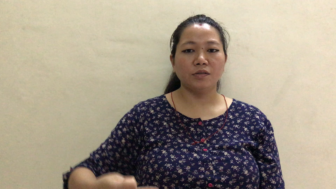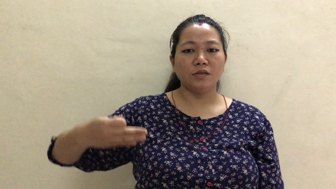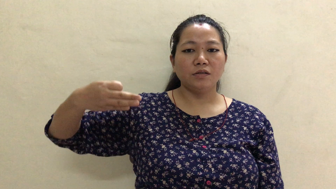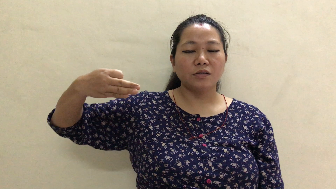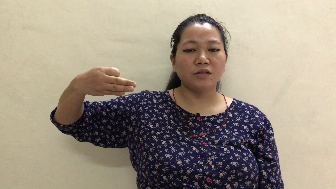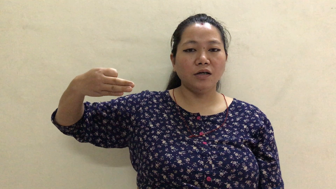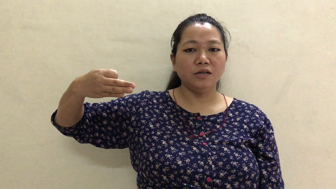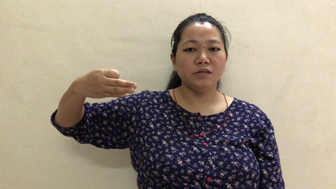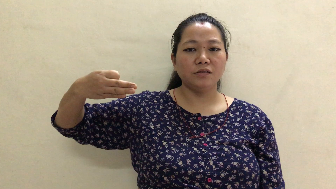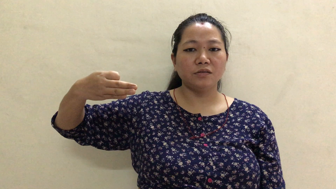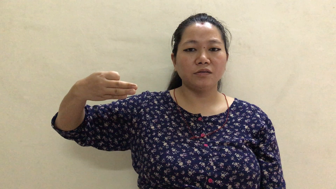ध